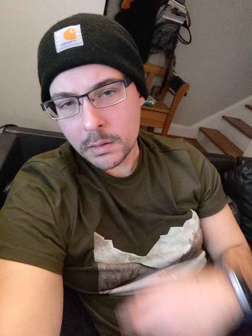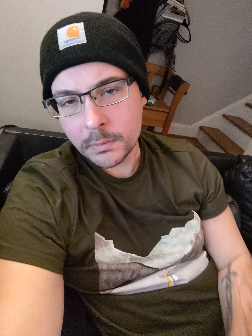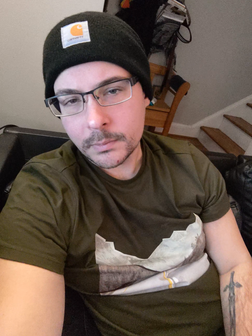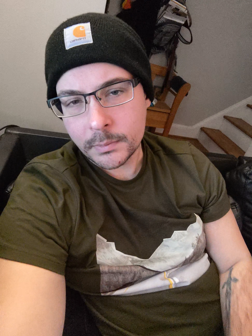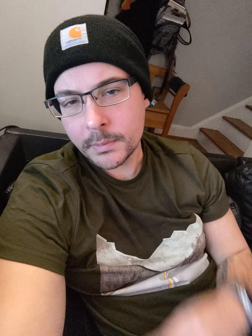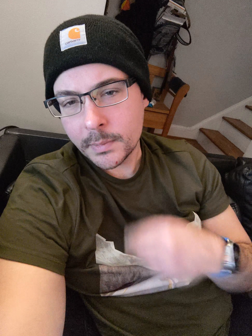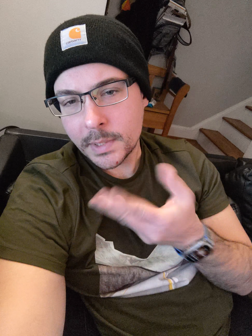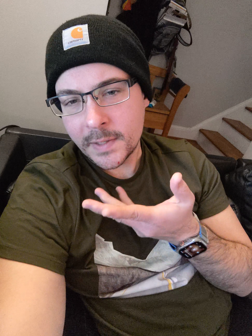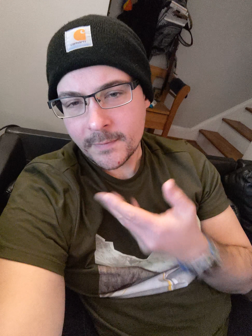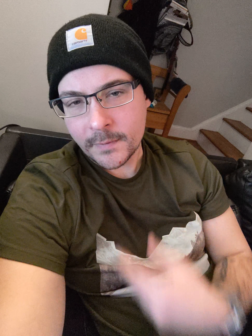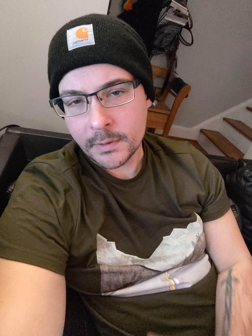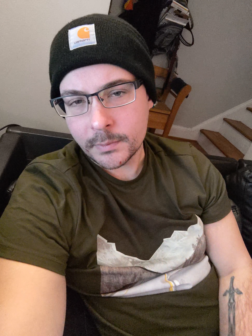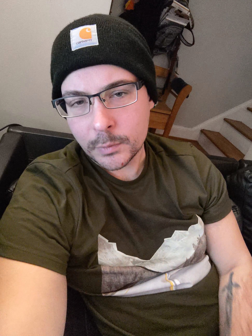give